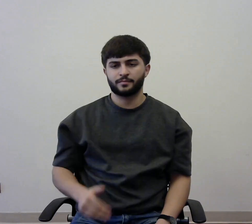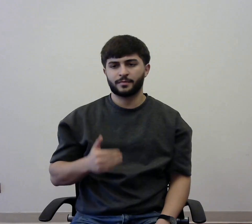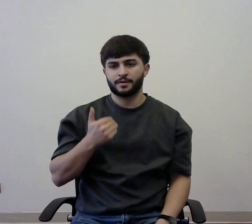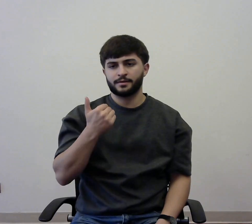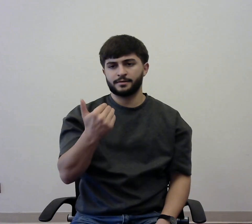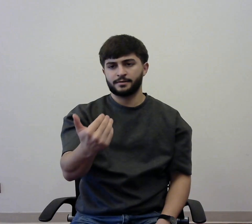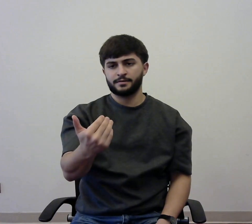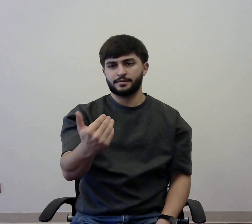siz